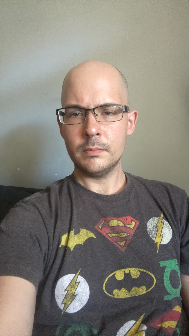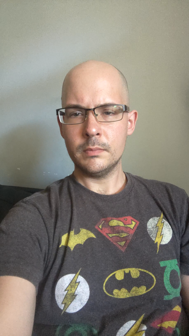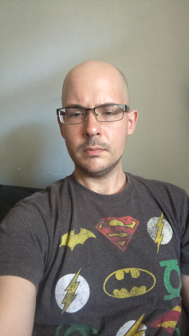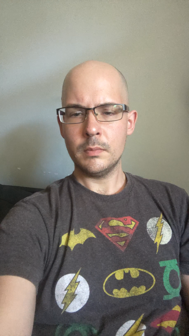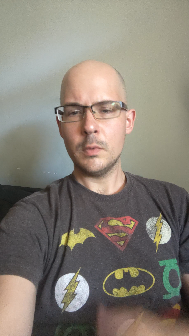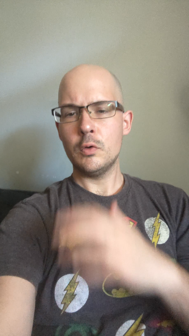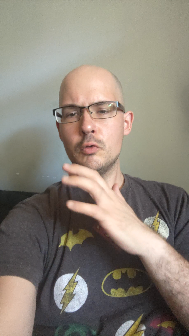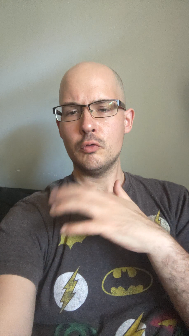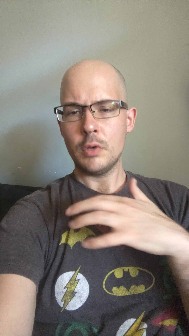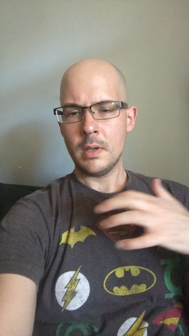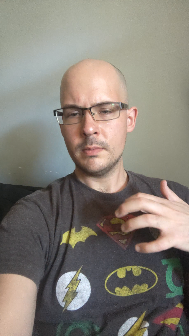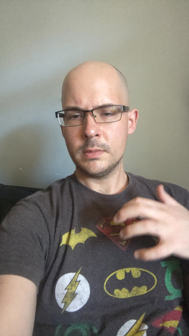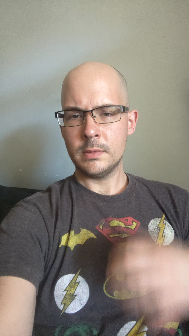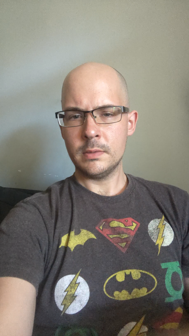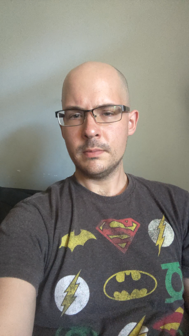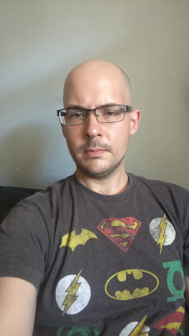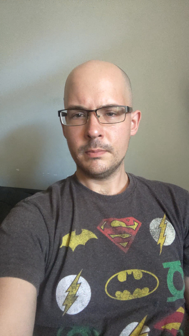grapes